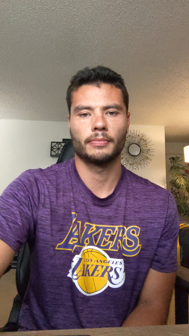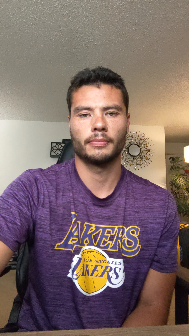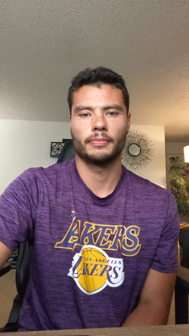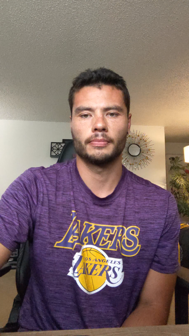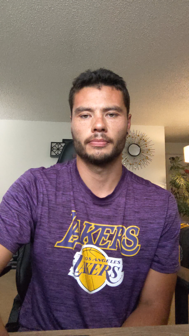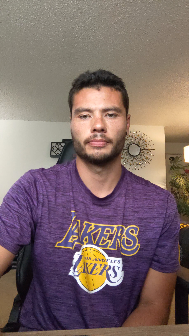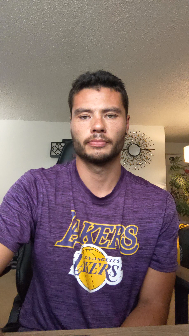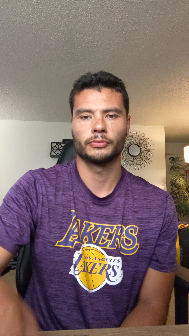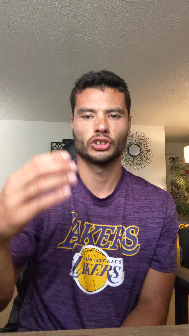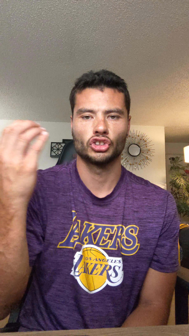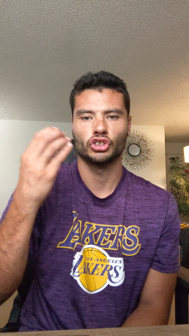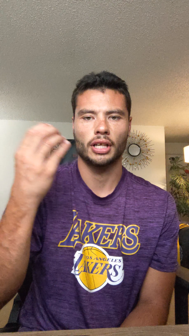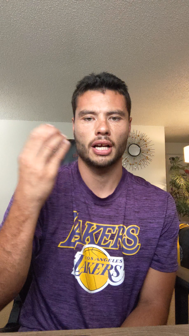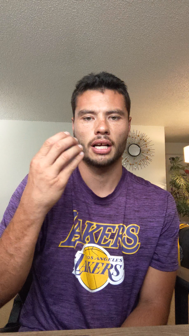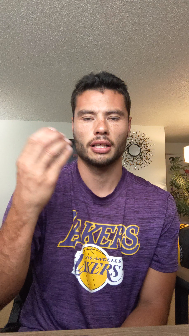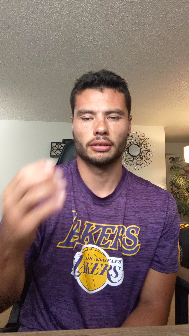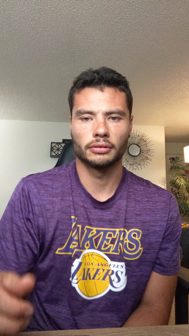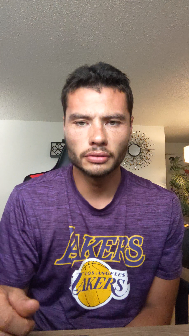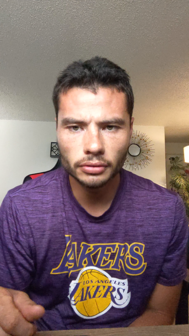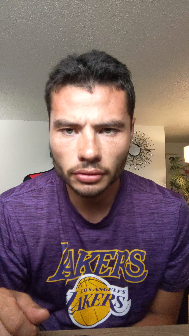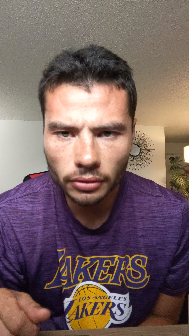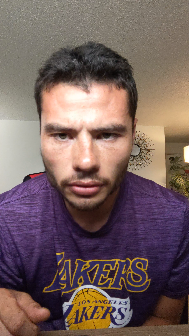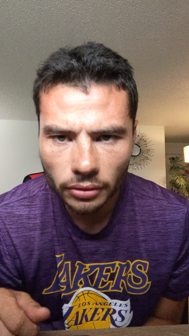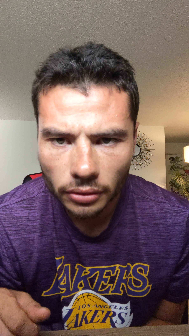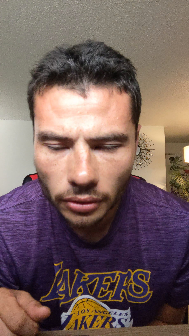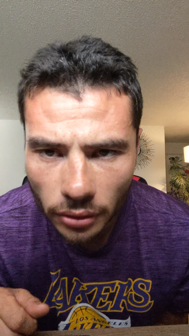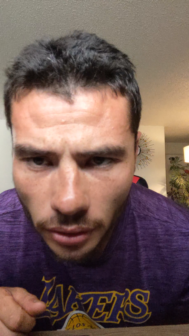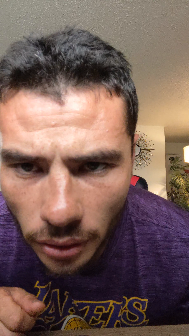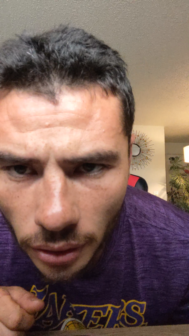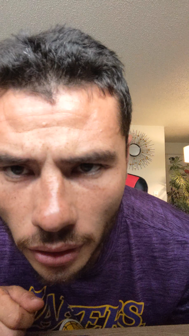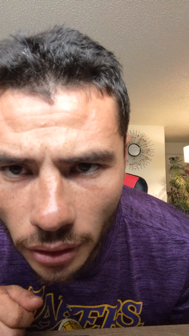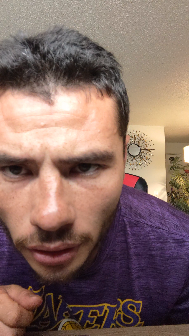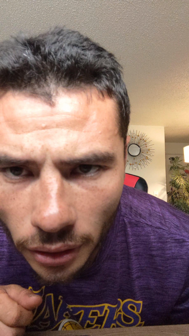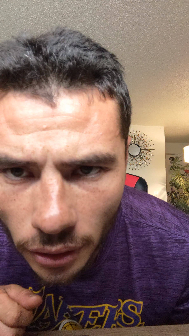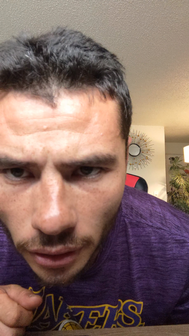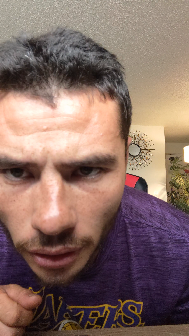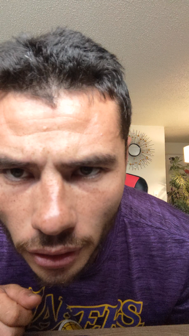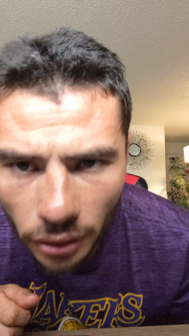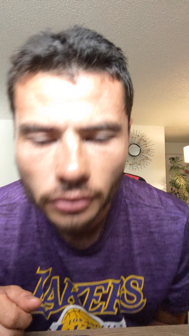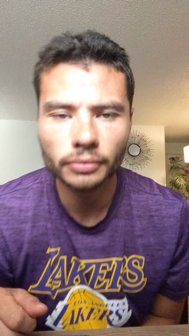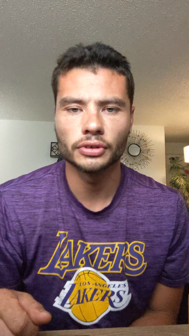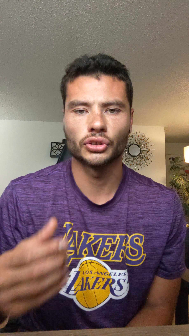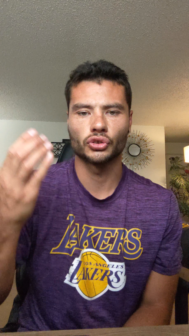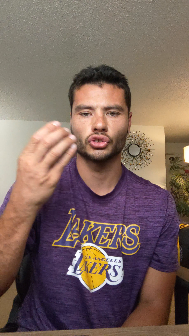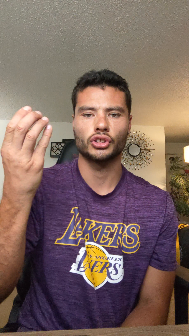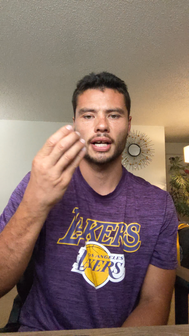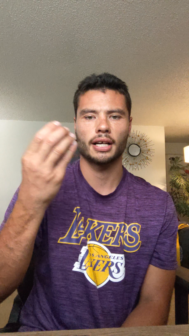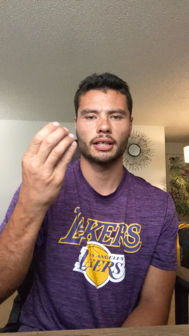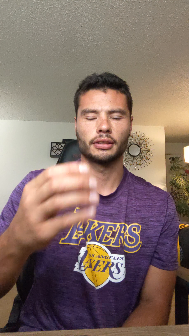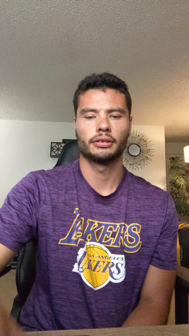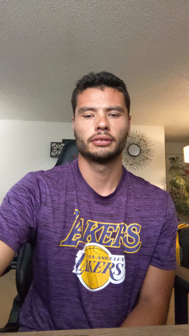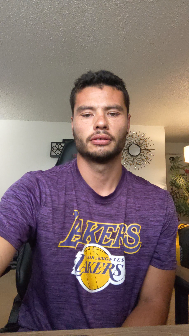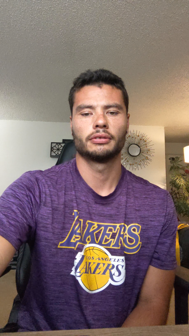shake